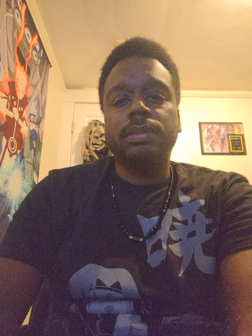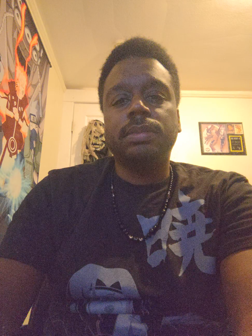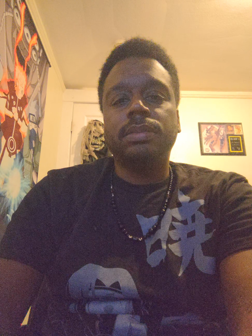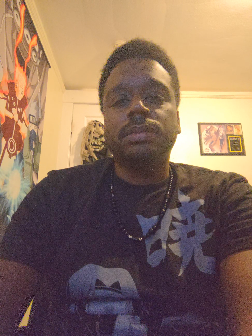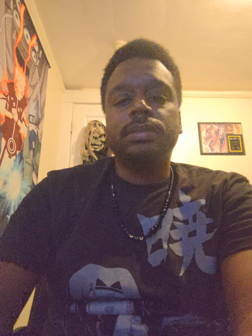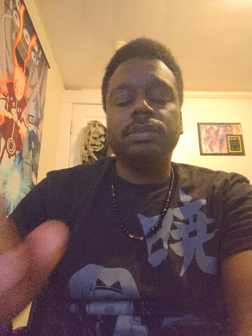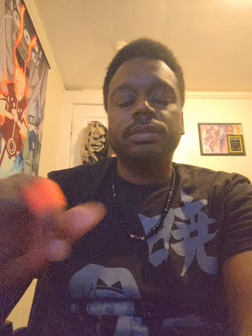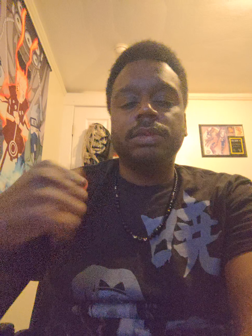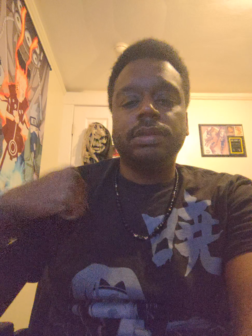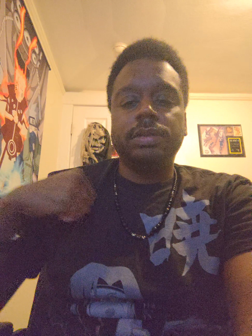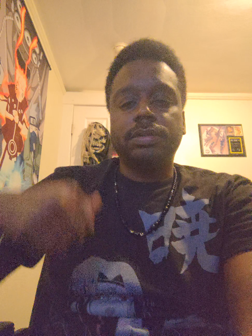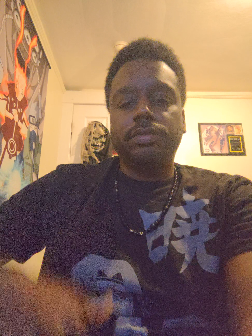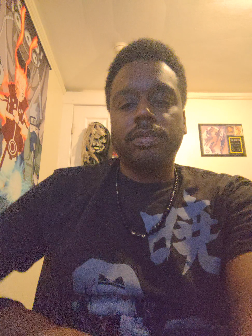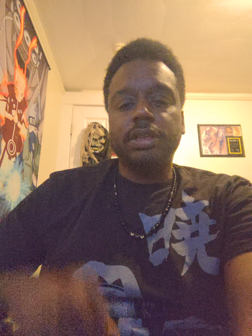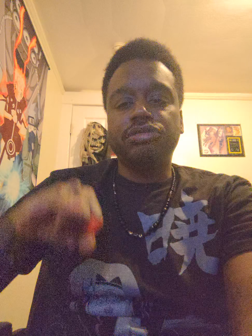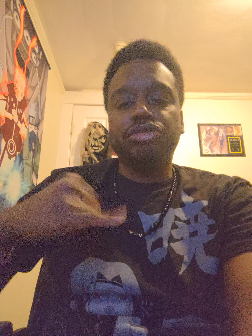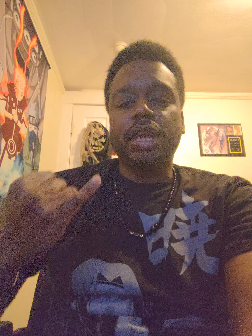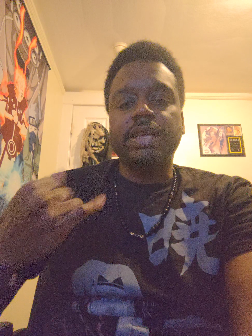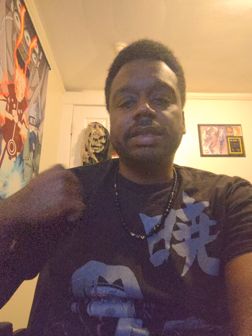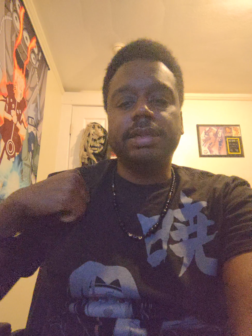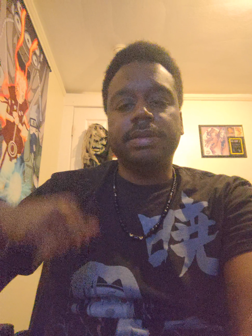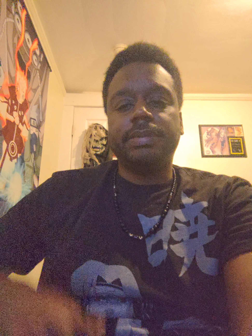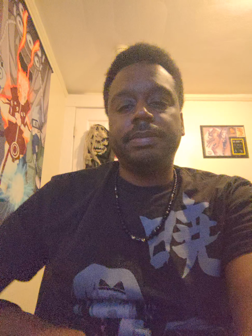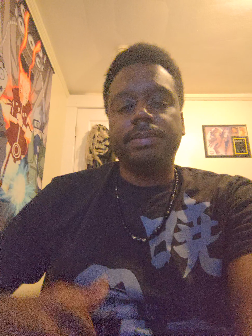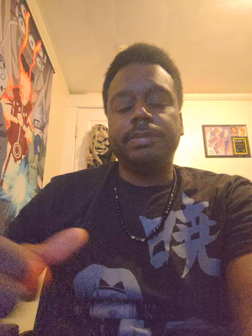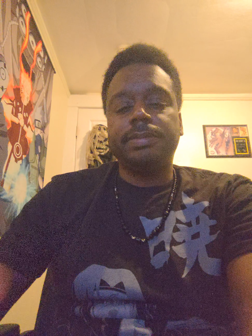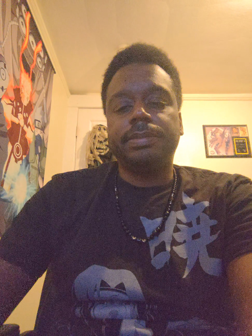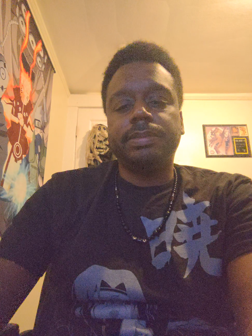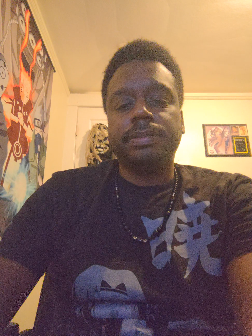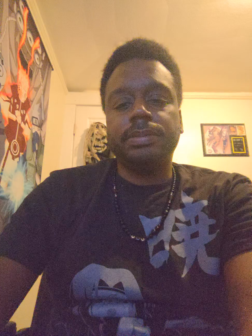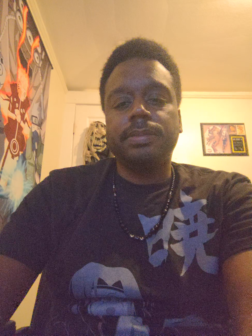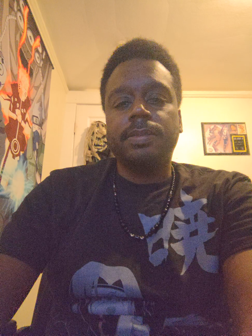jacket